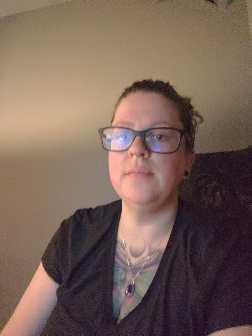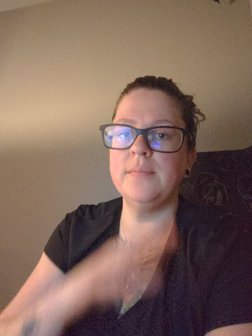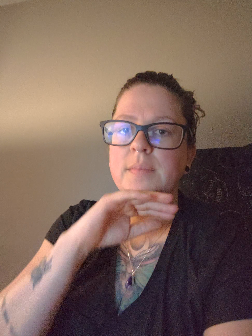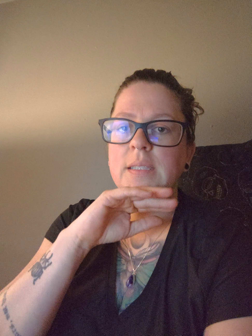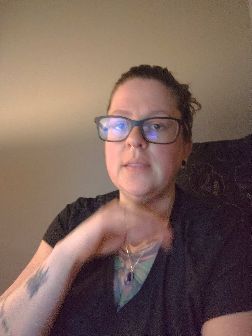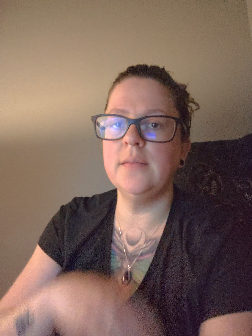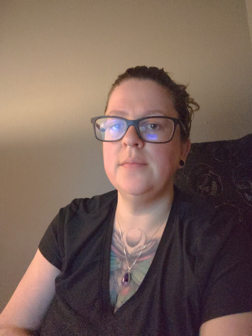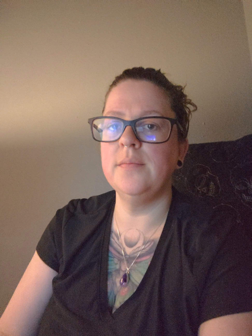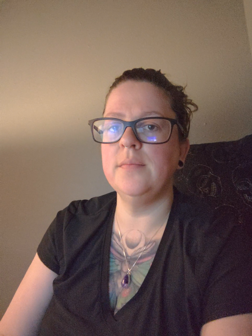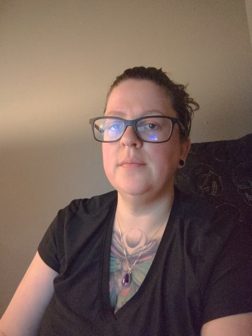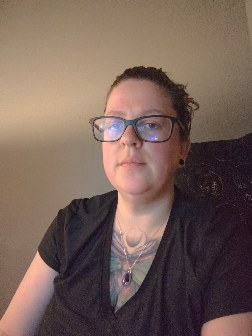pig